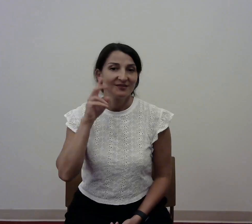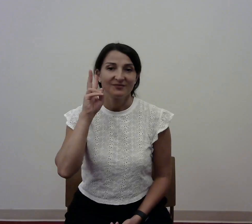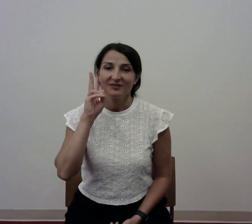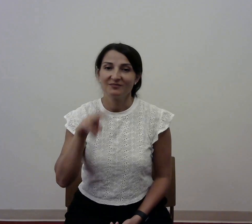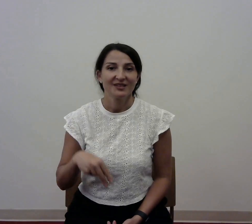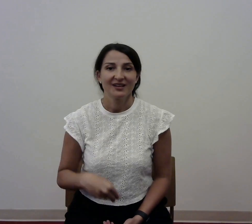bilmir